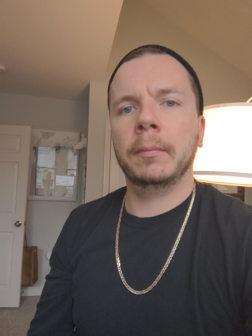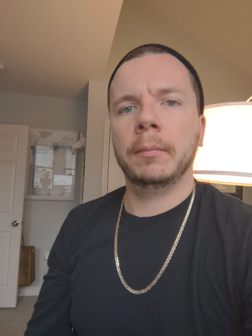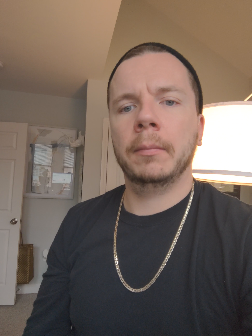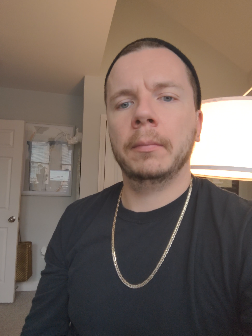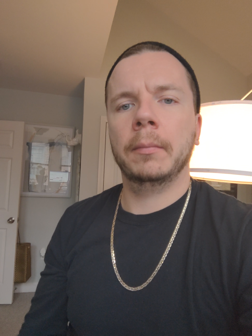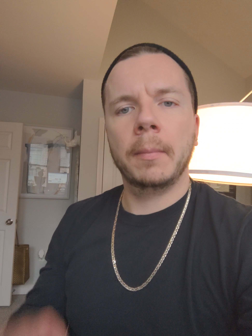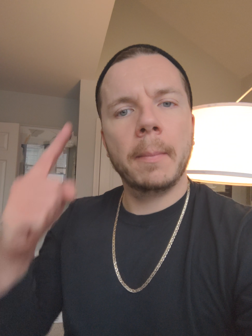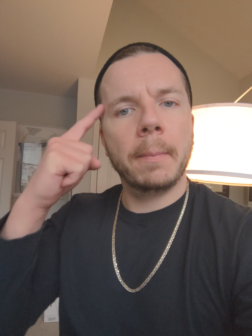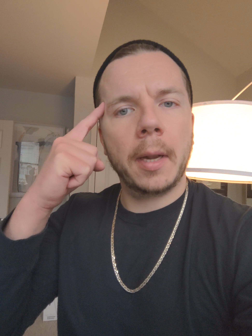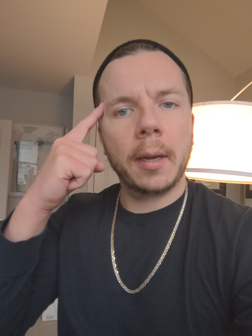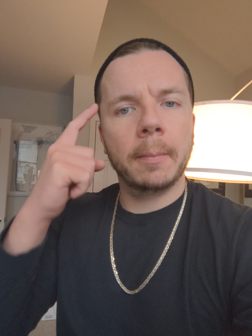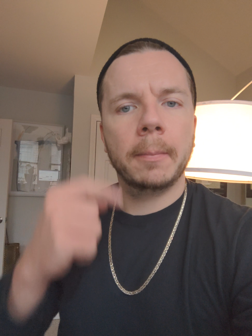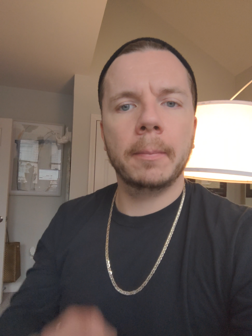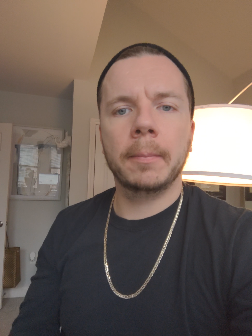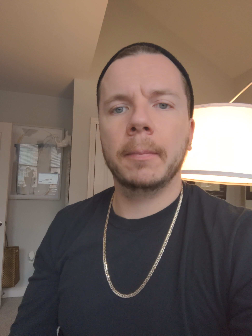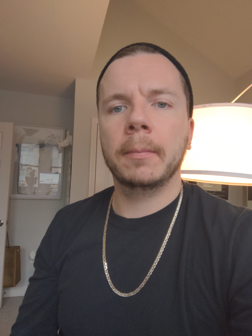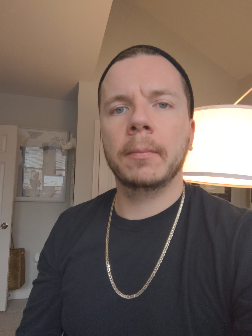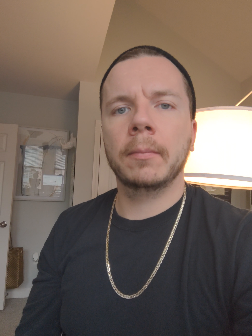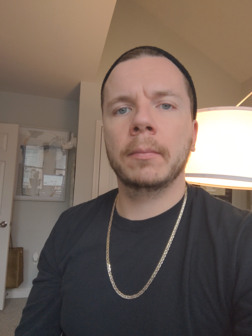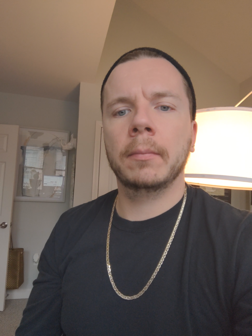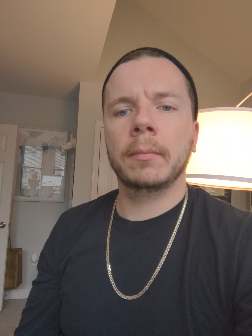penny